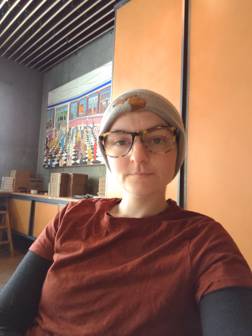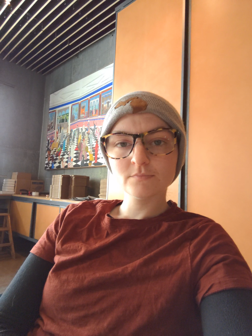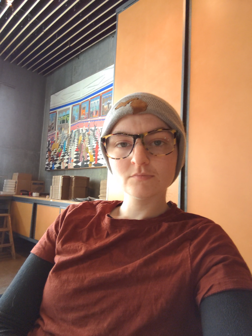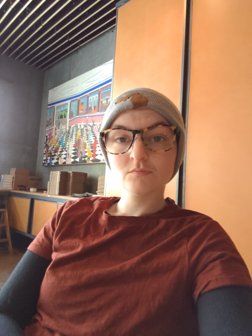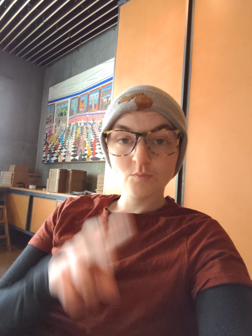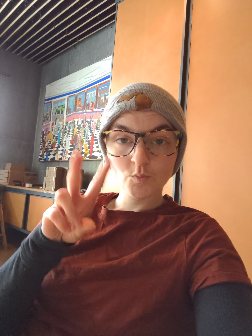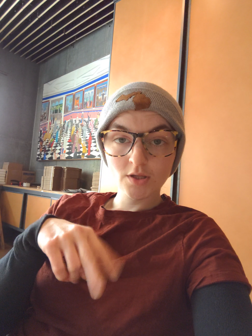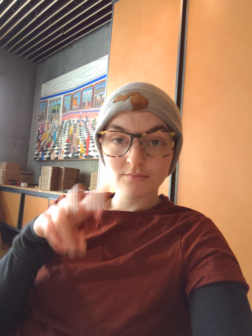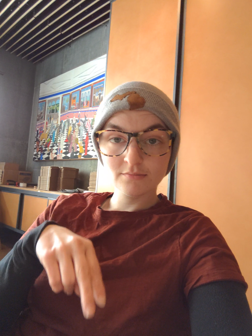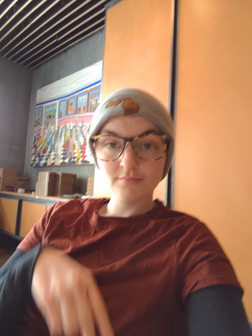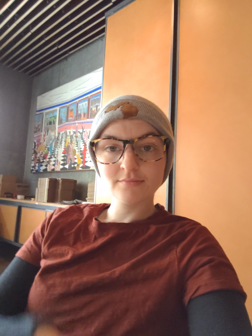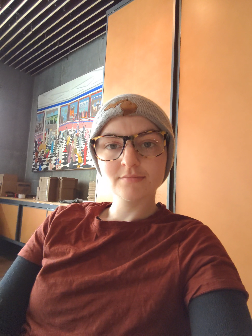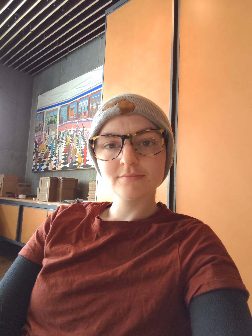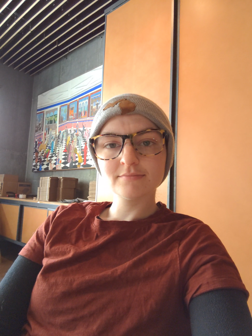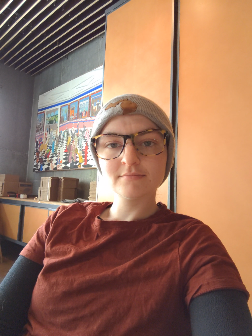read